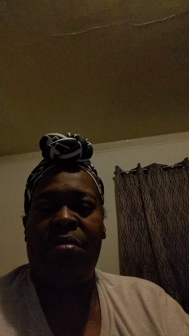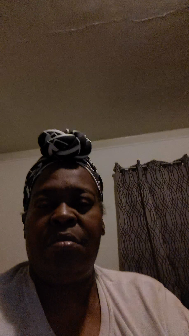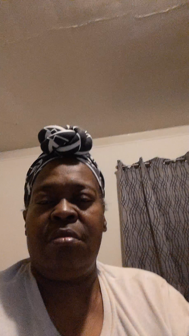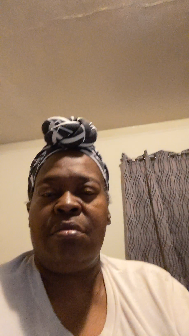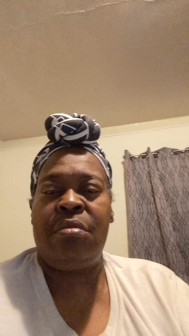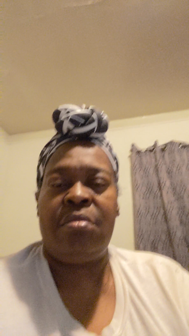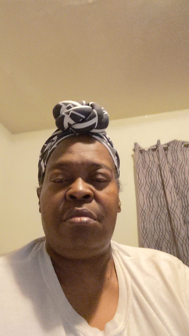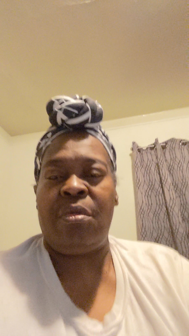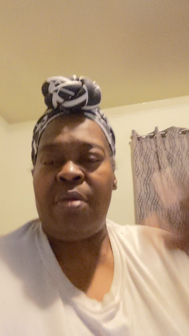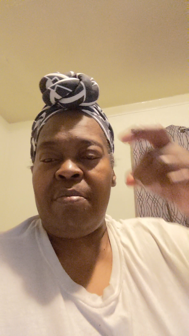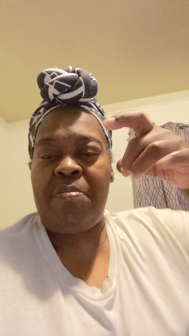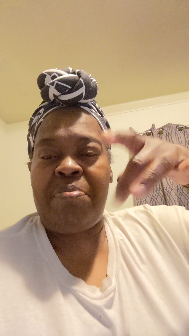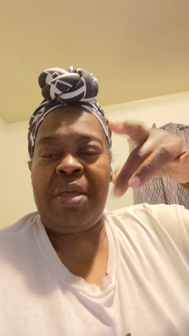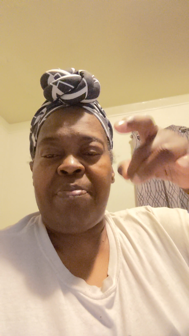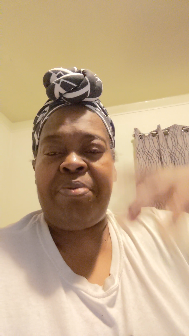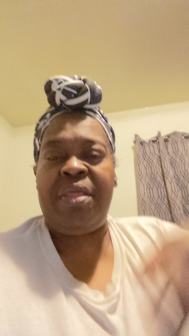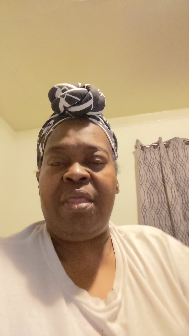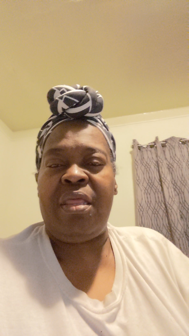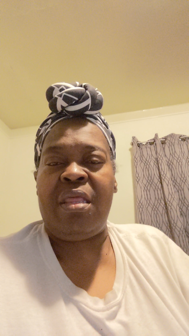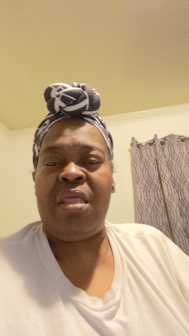pumpkin